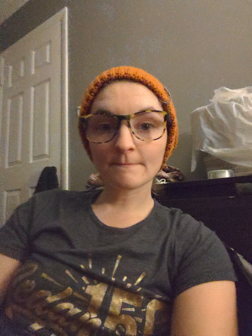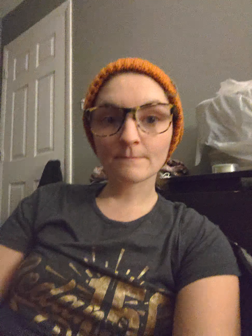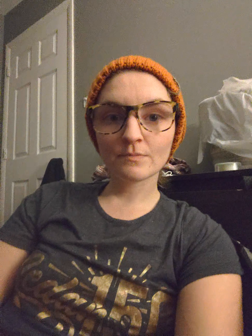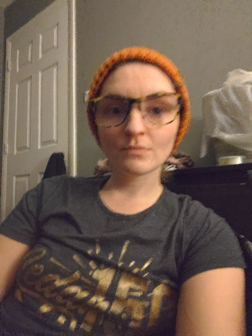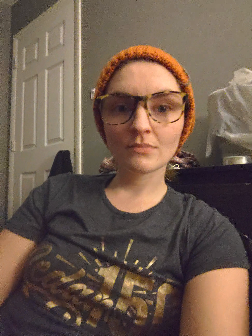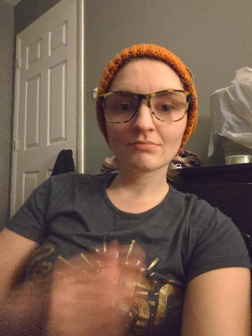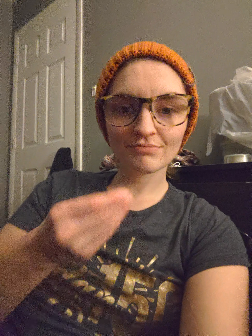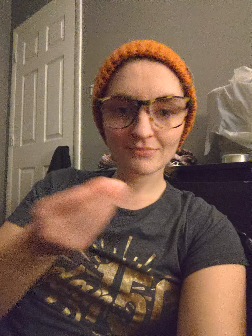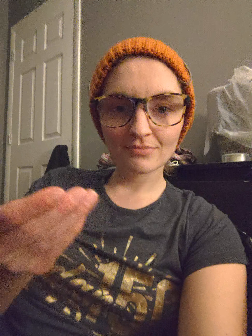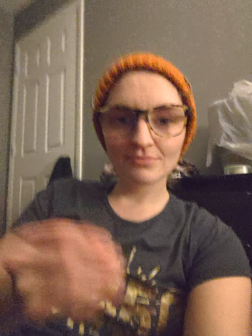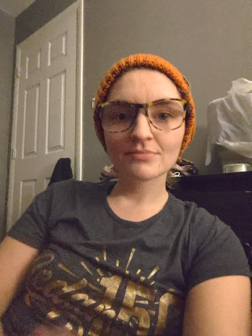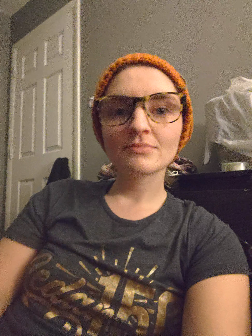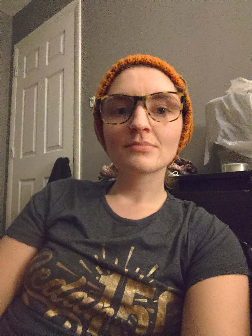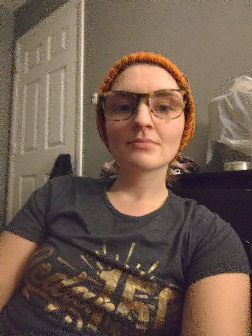give